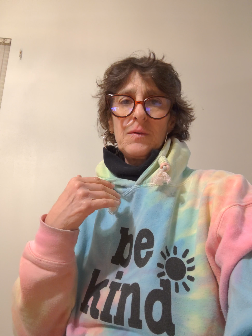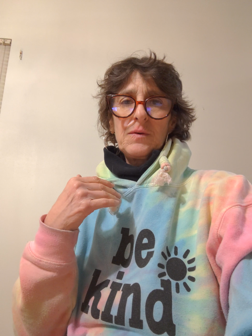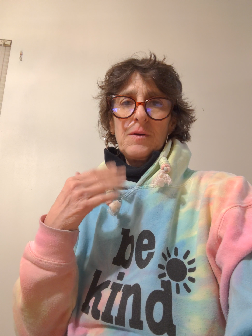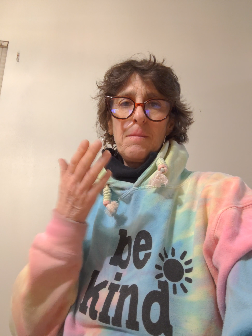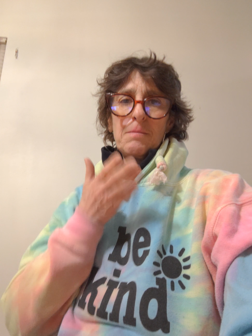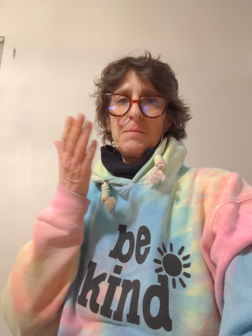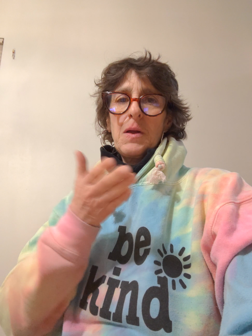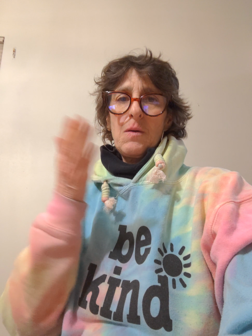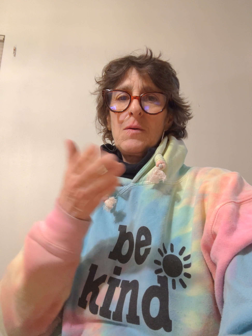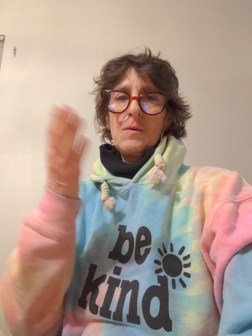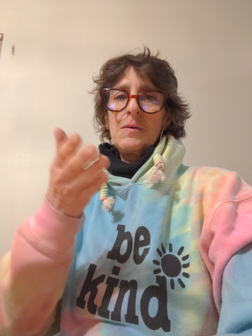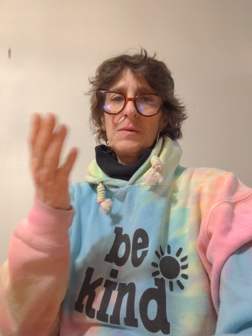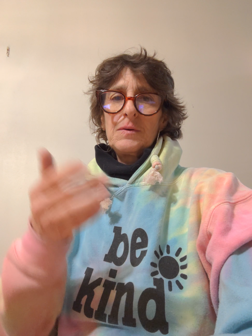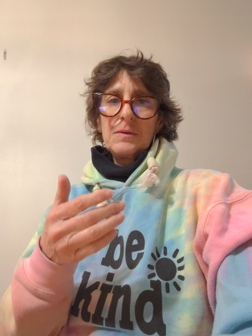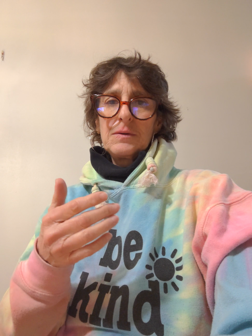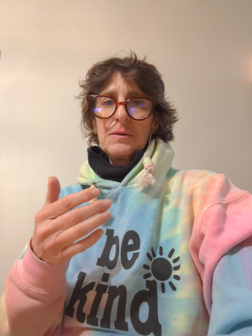boat